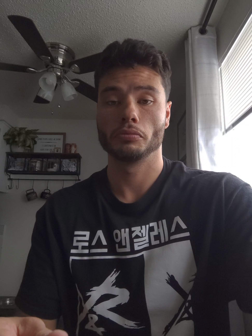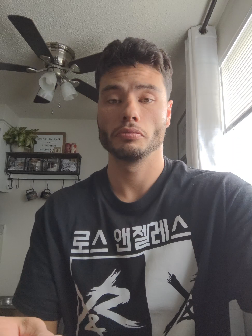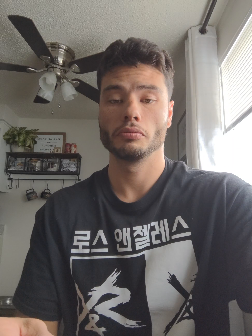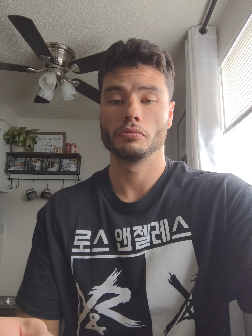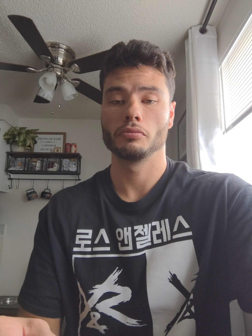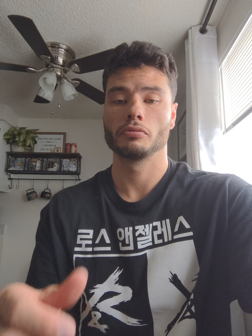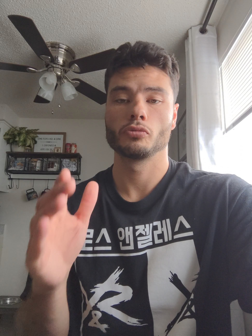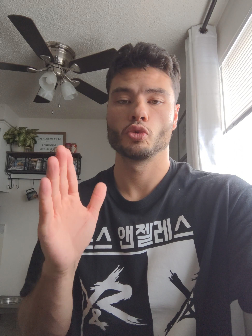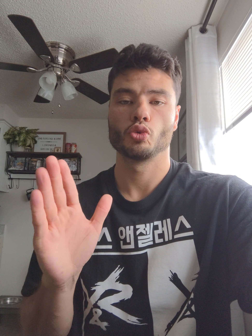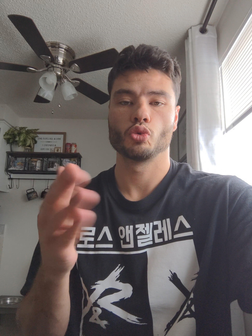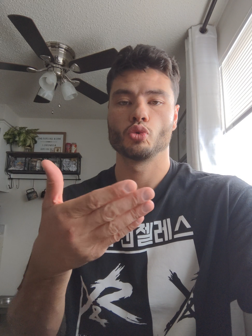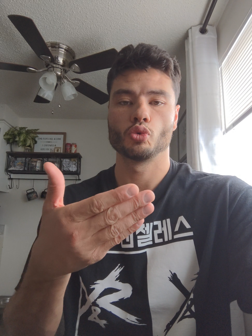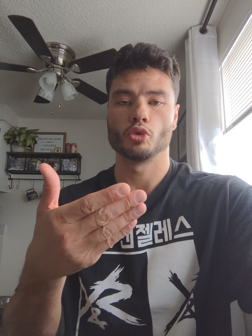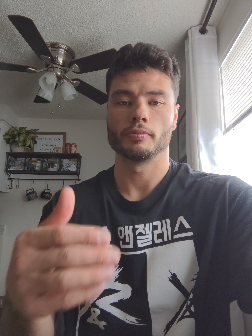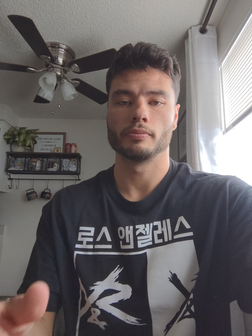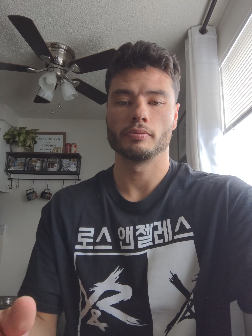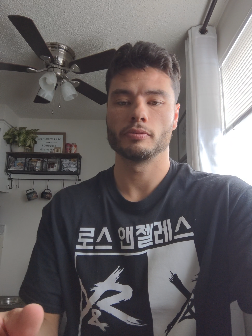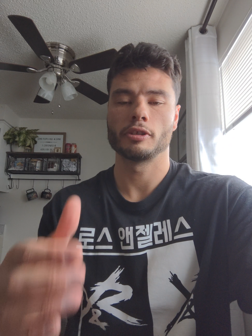room